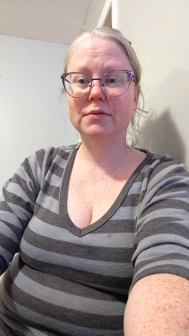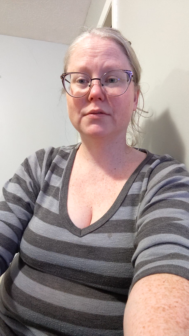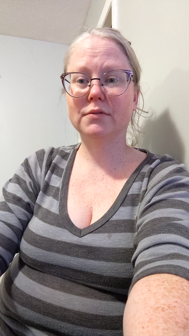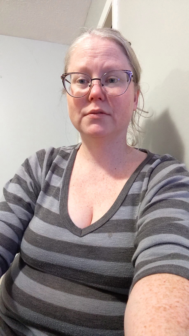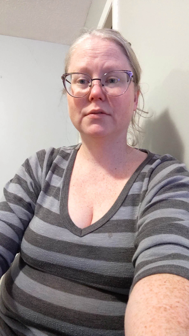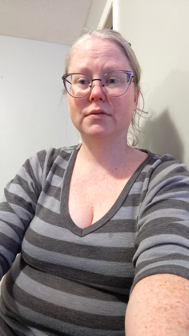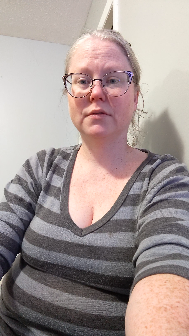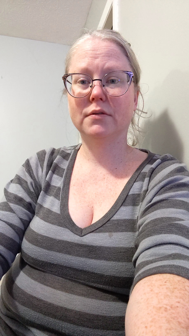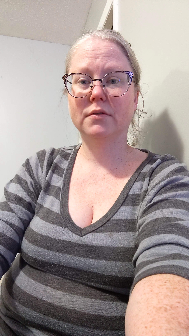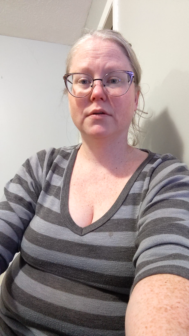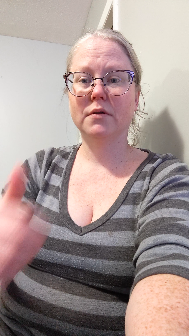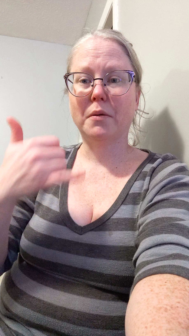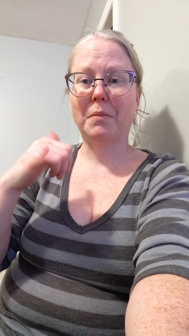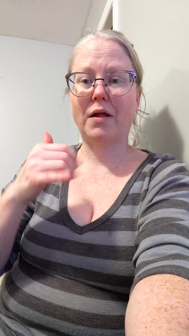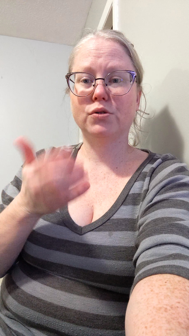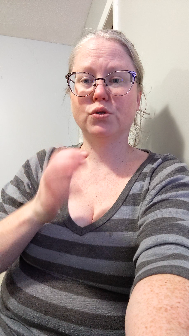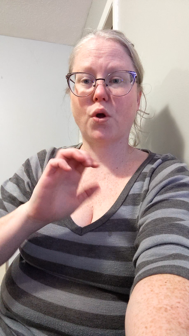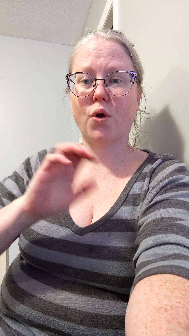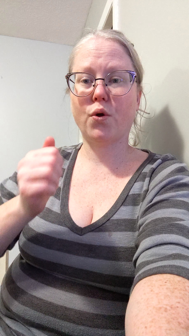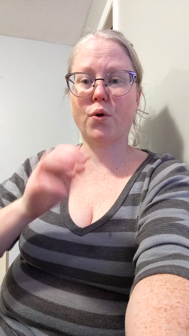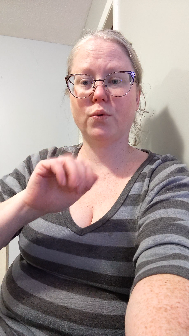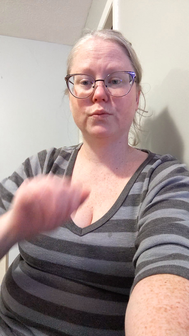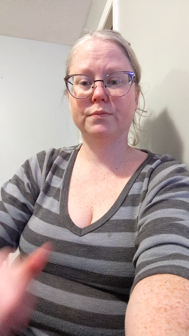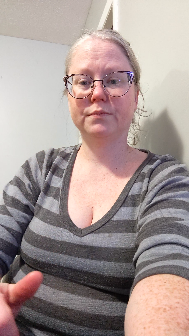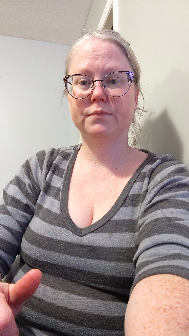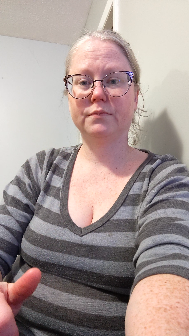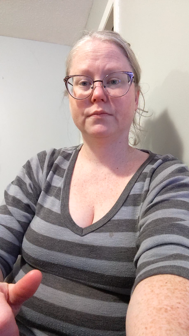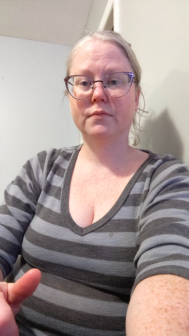play dough